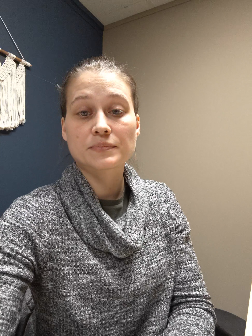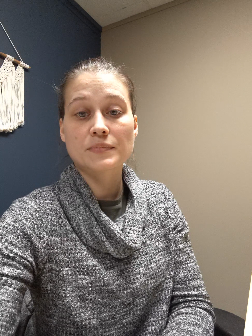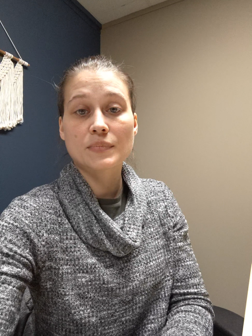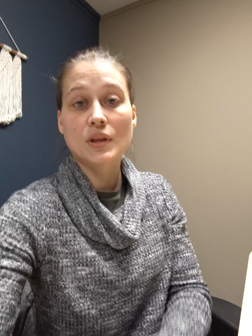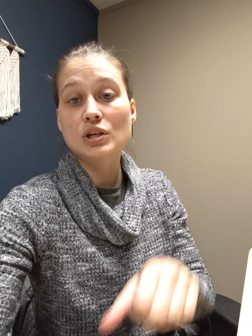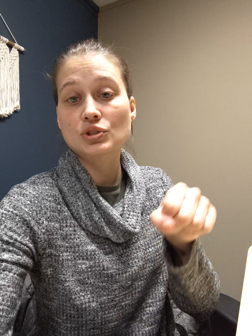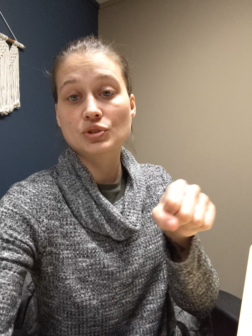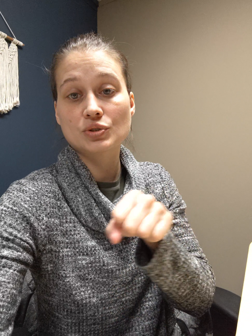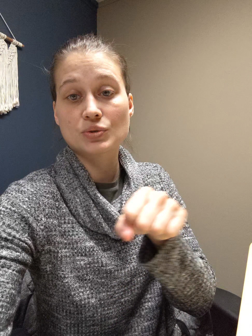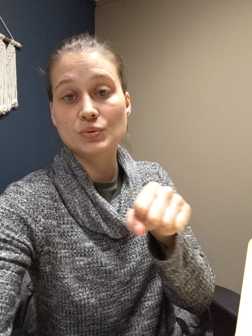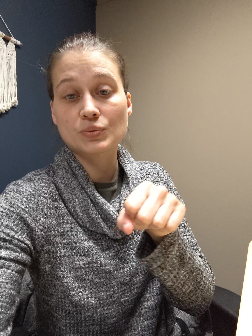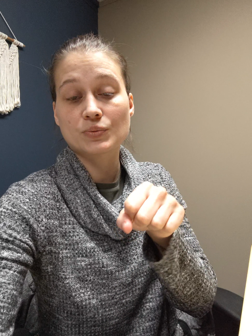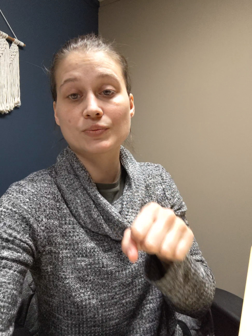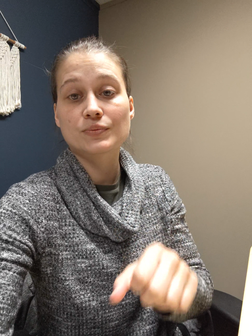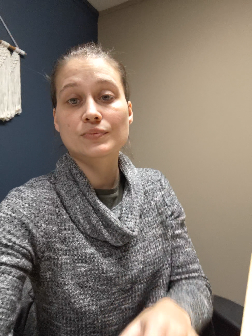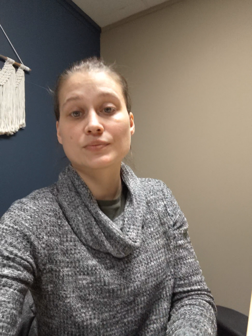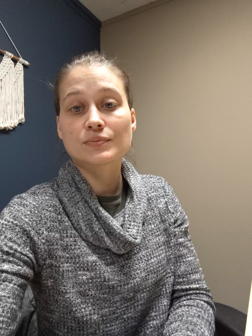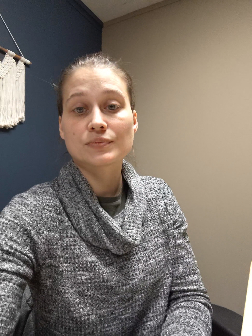shoe